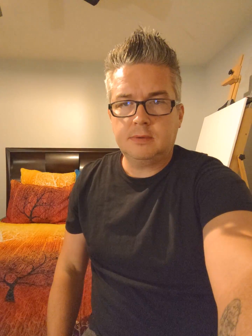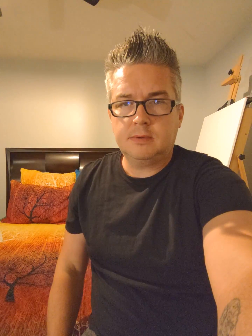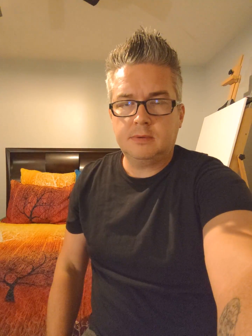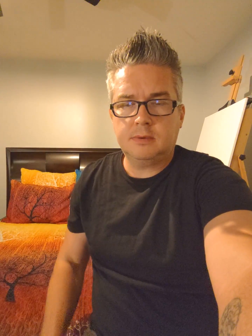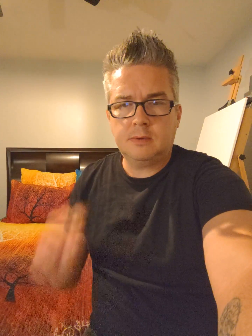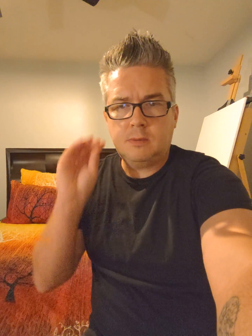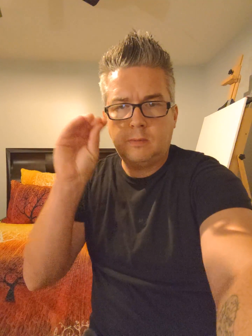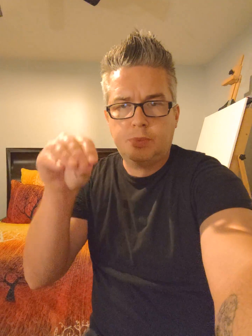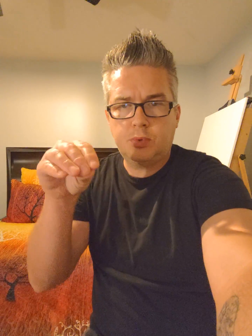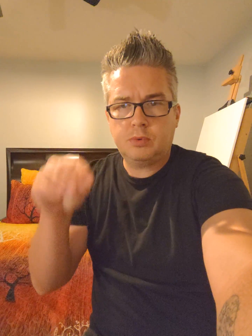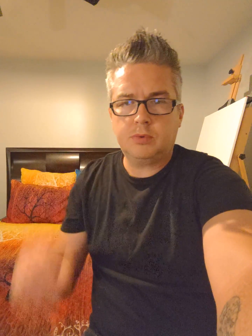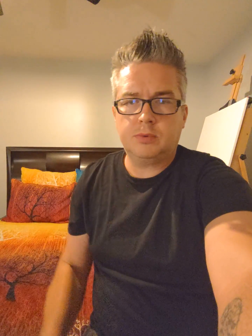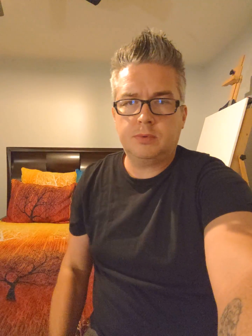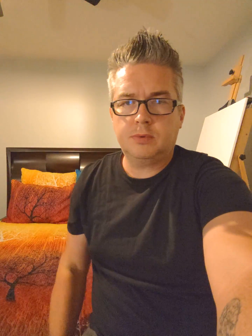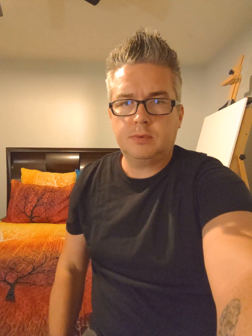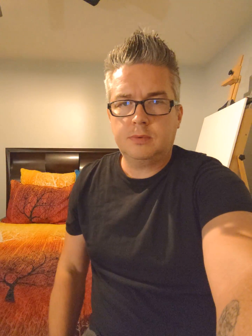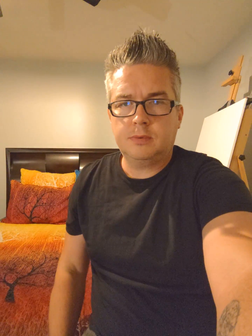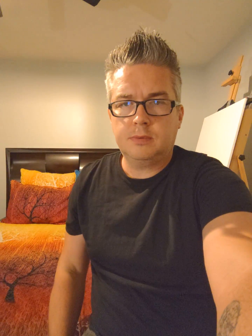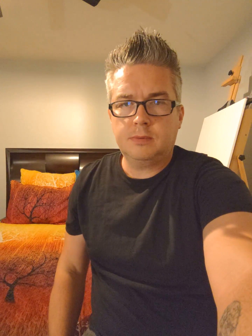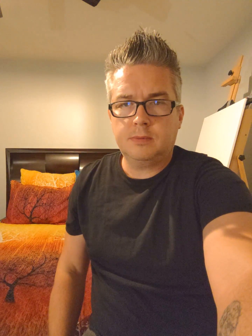put